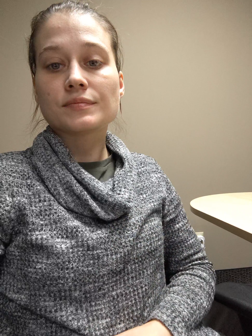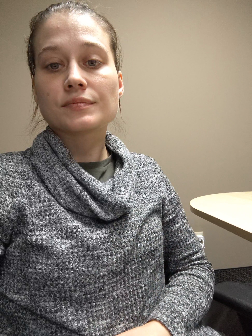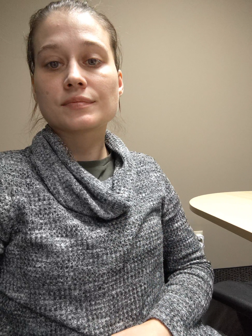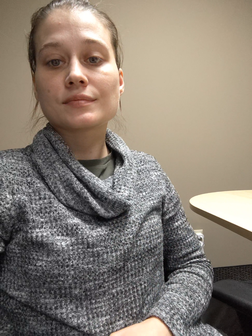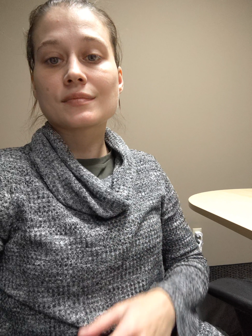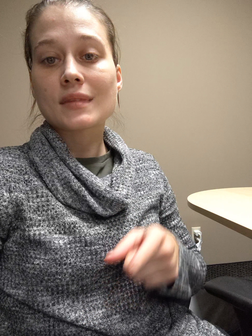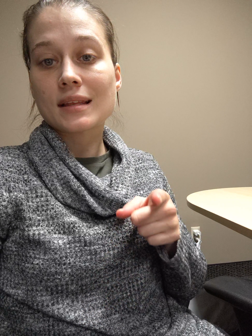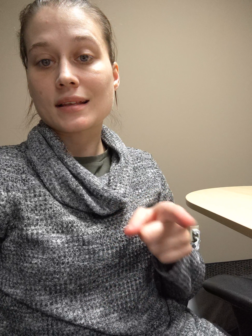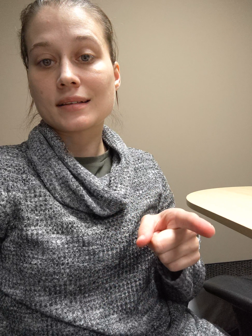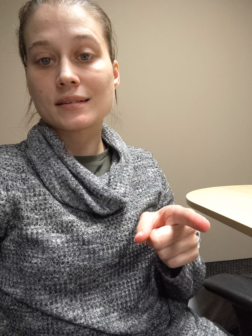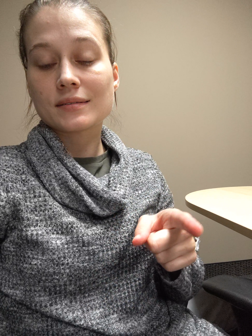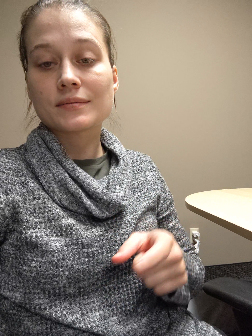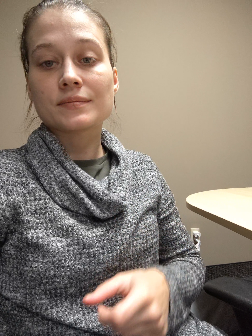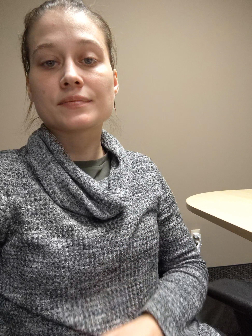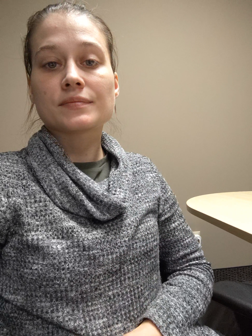he/she/it